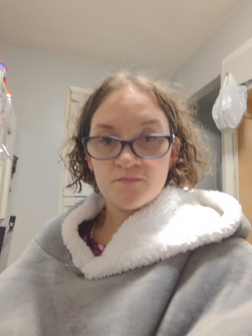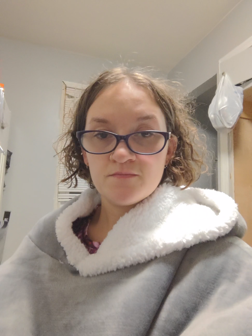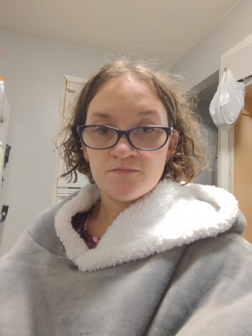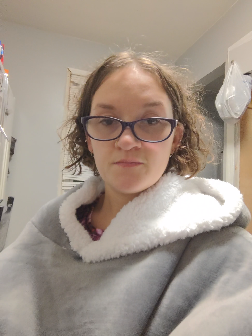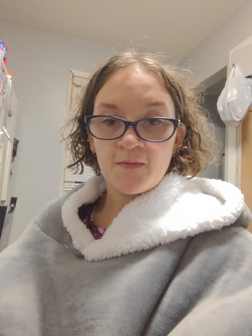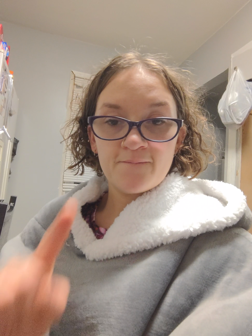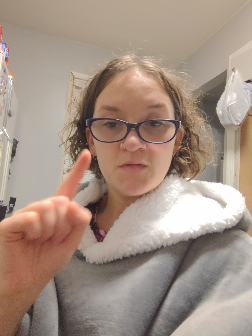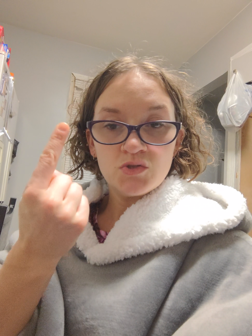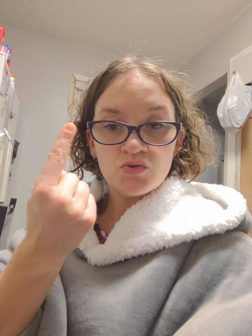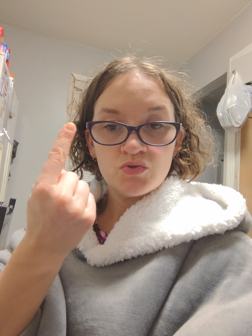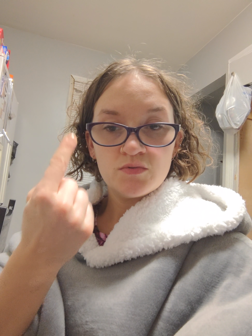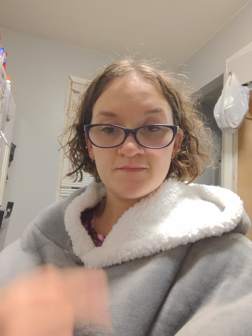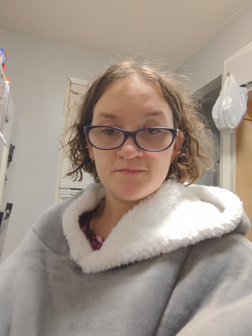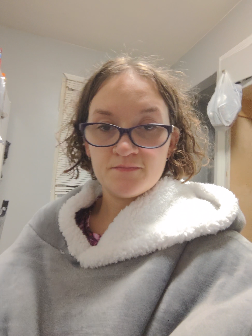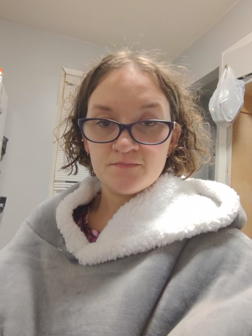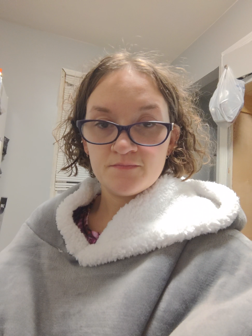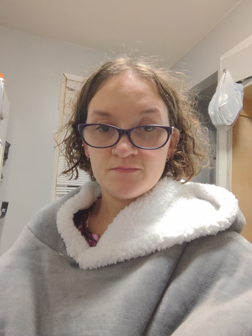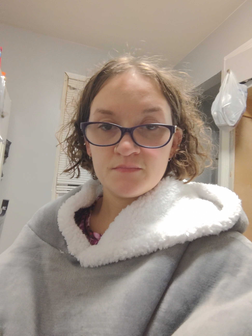first